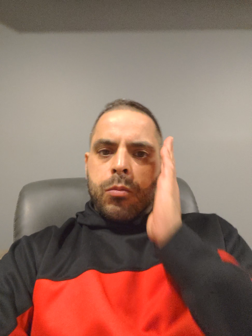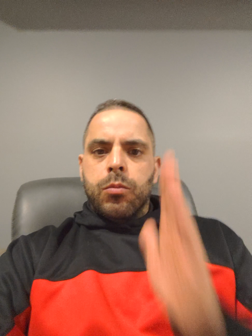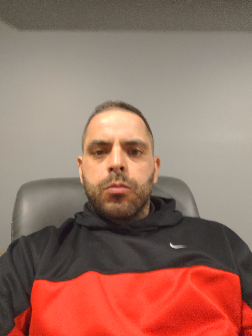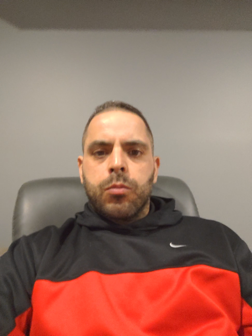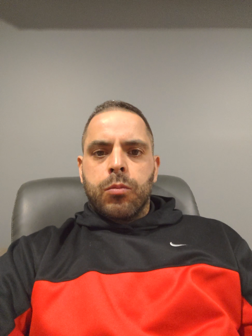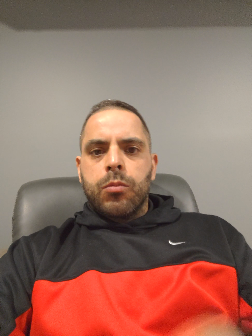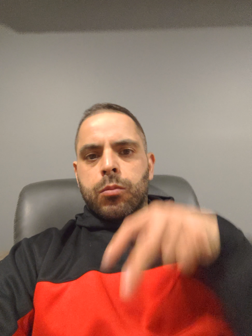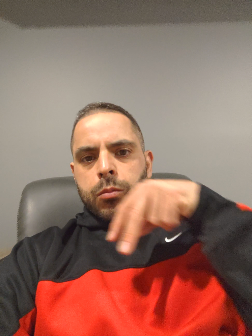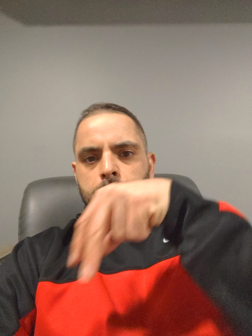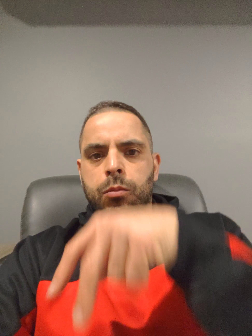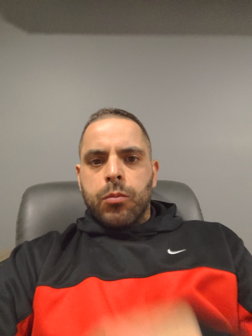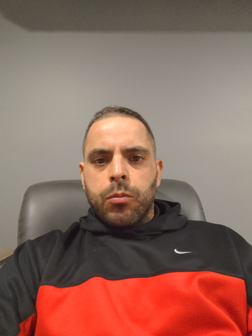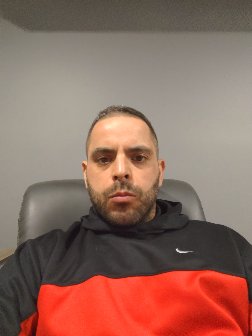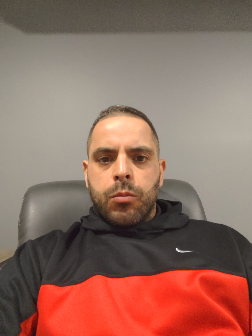ride